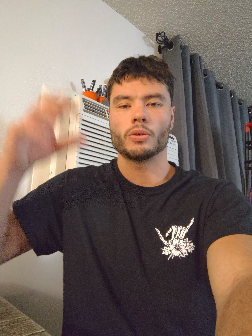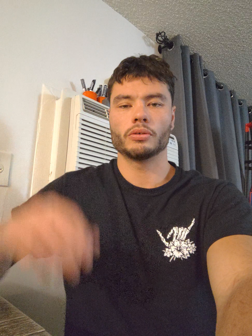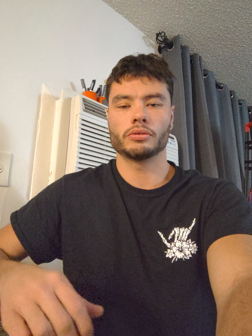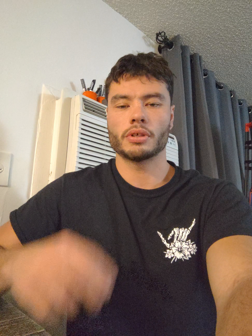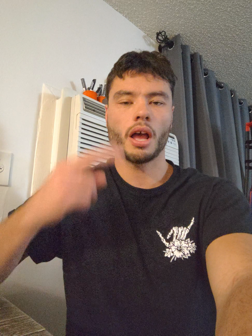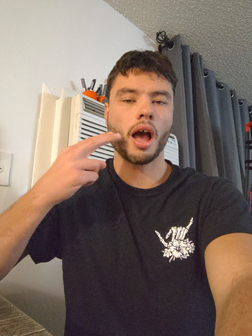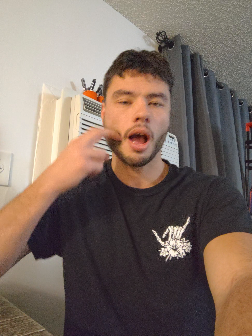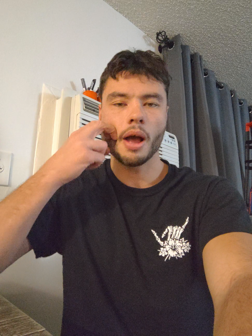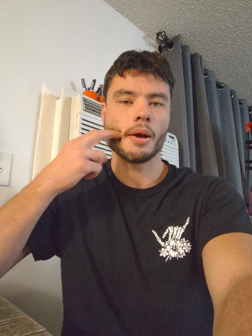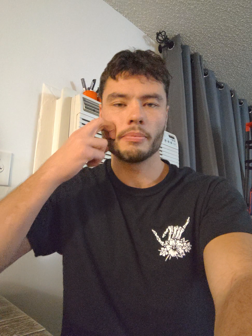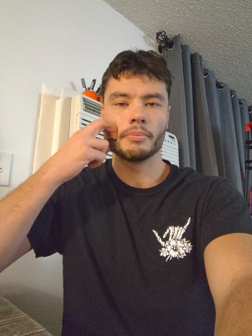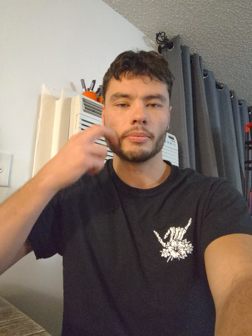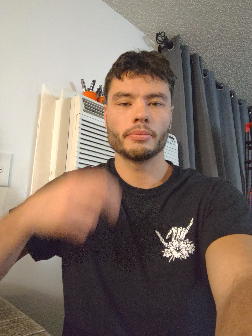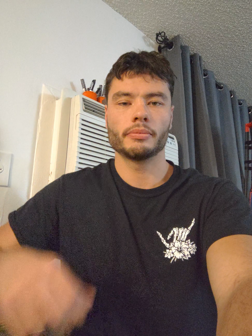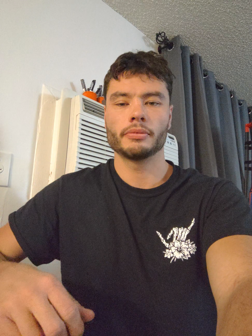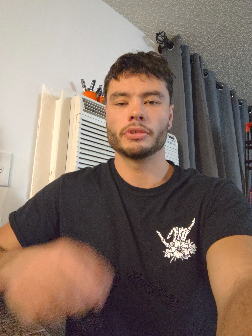gum